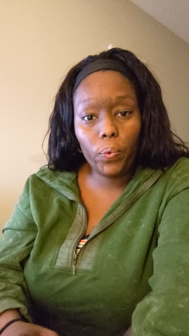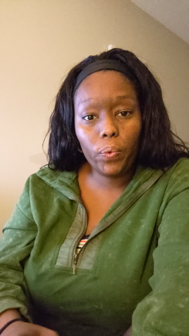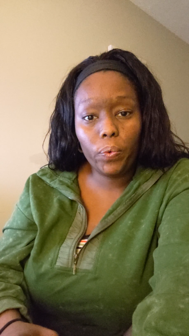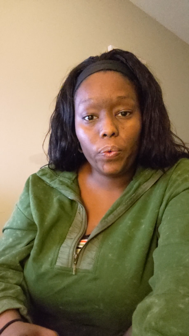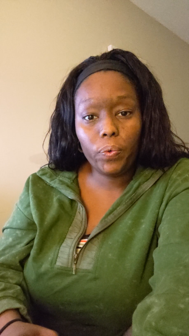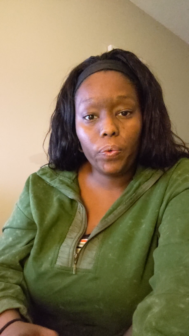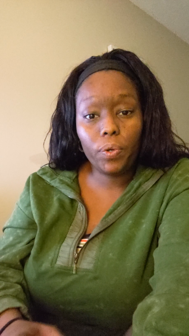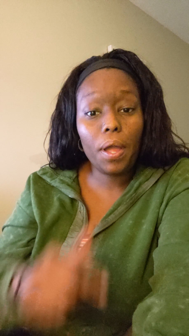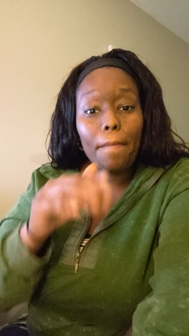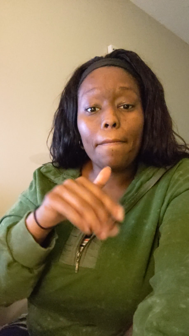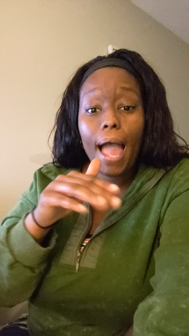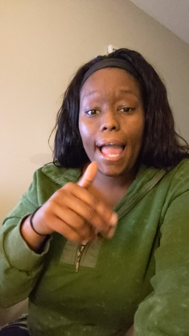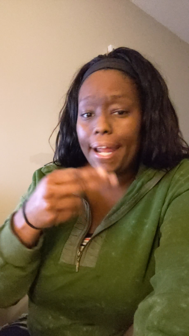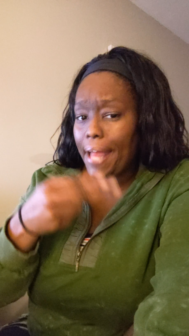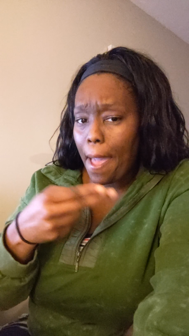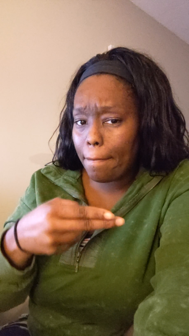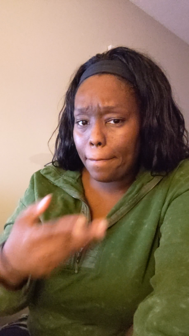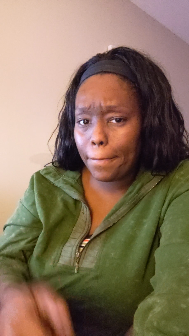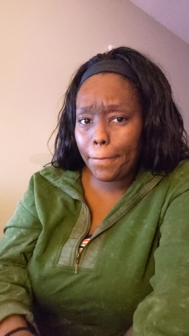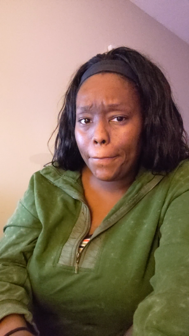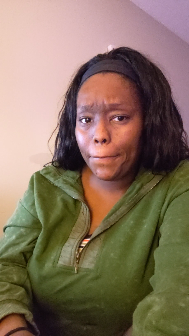pet's name